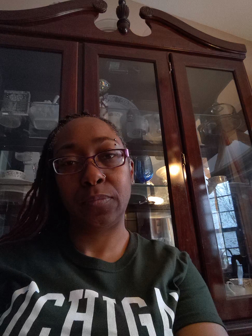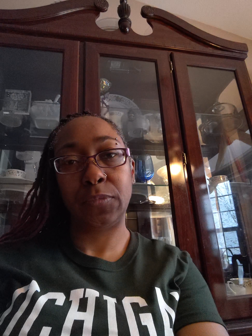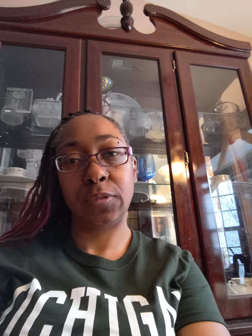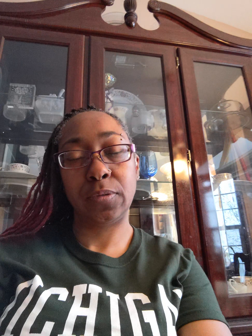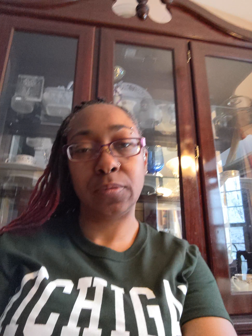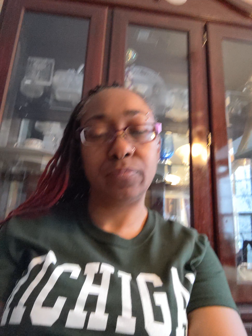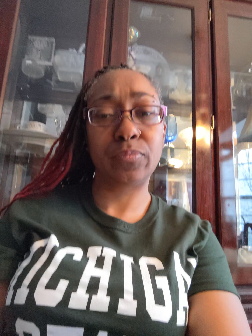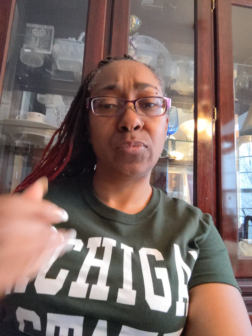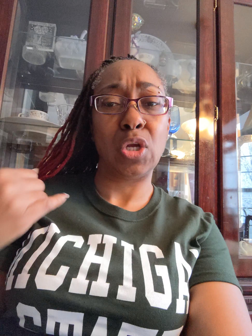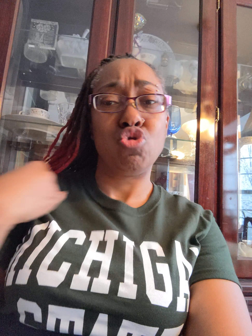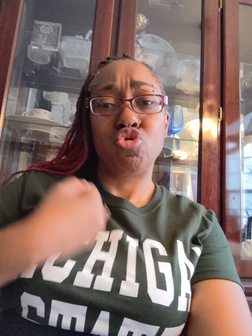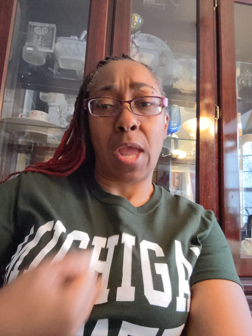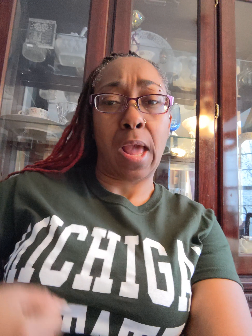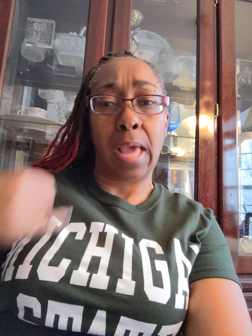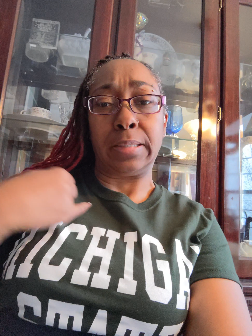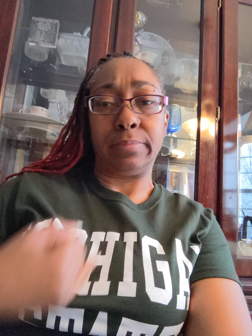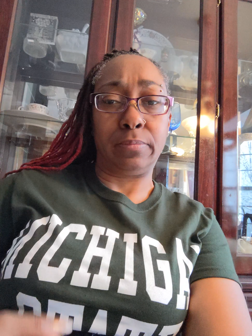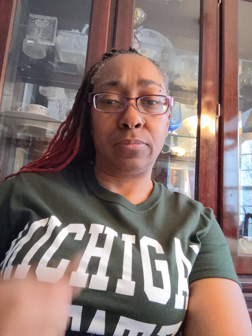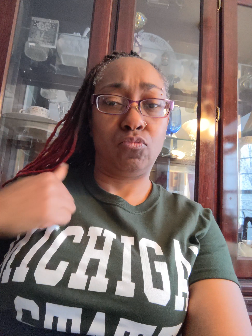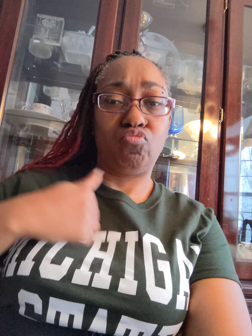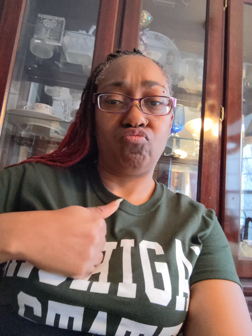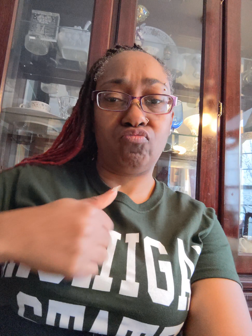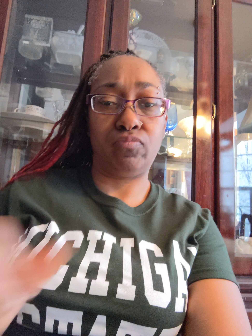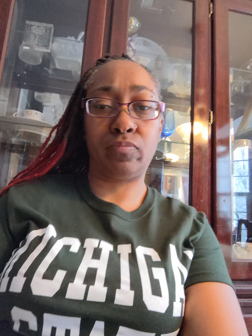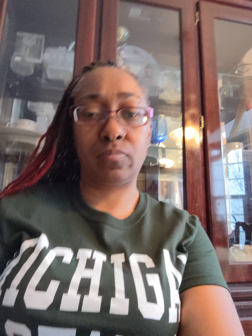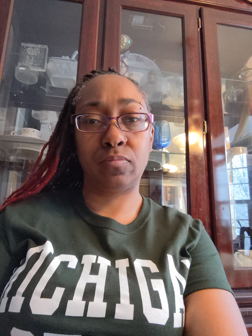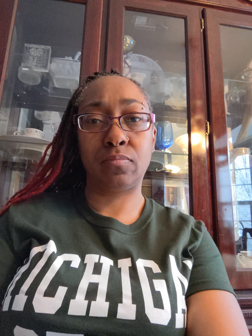jacket